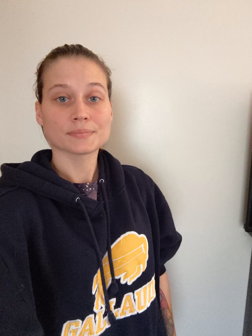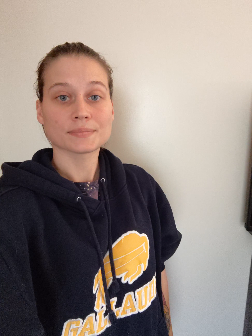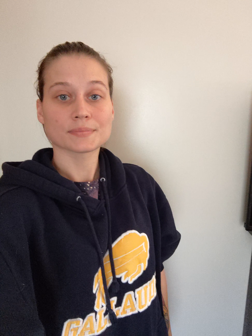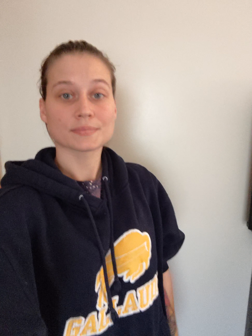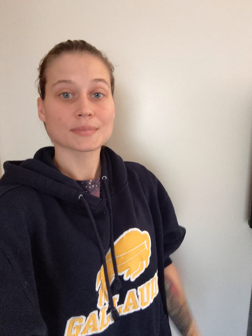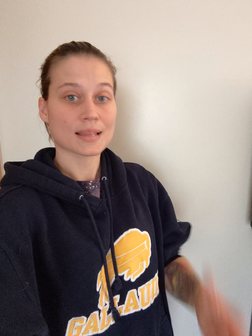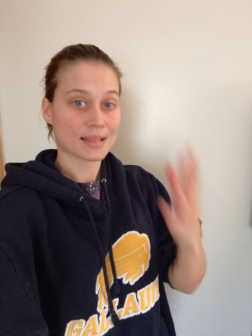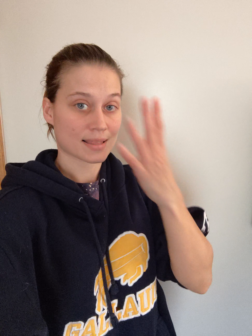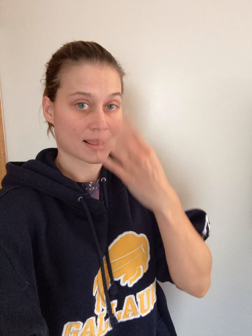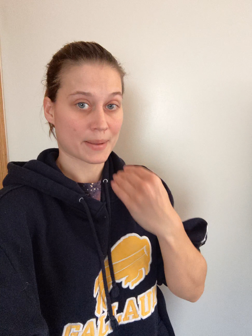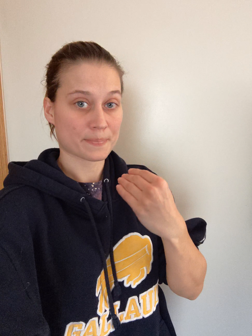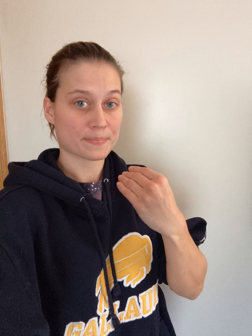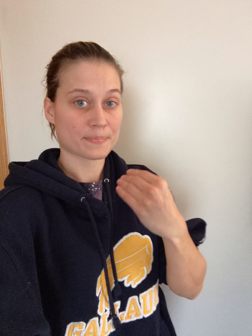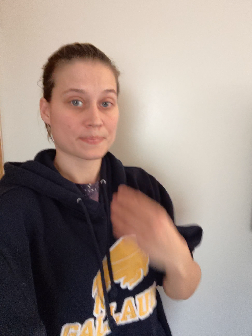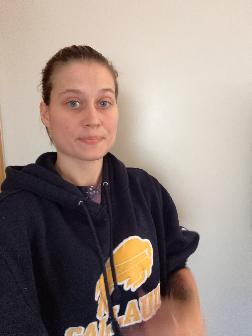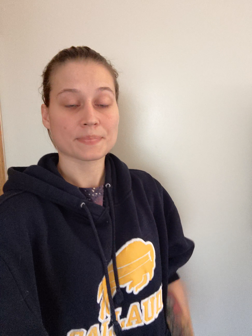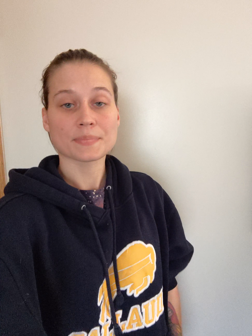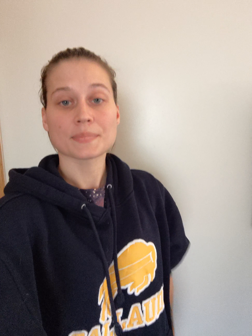nap